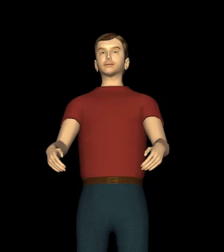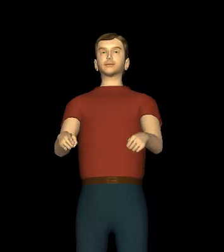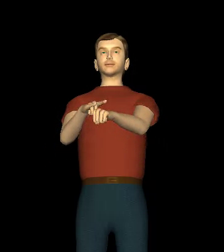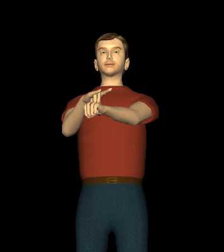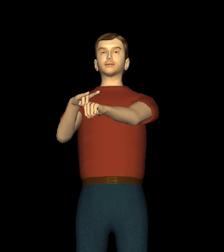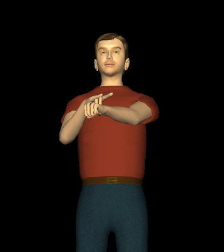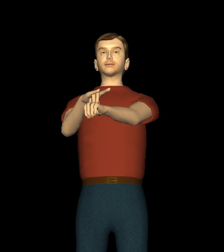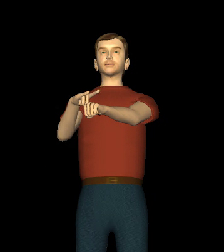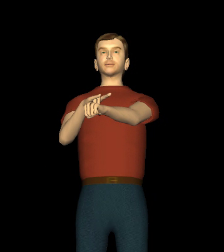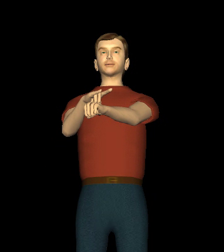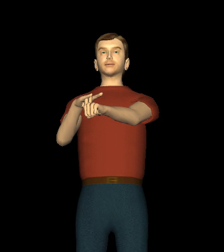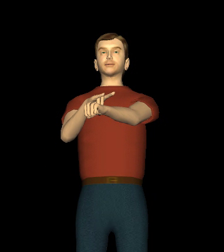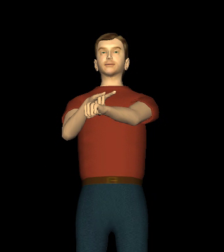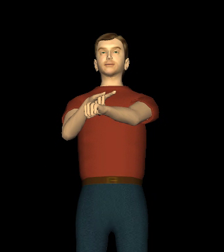ساعة